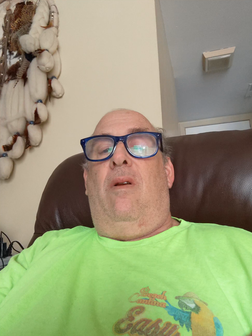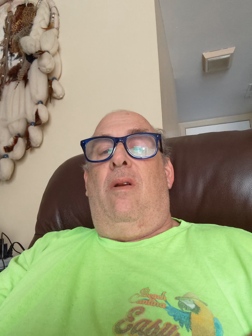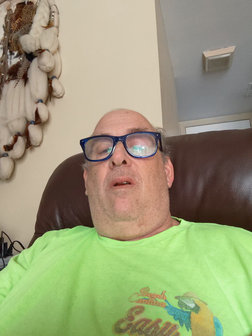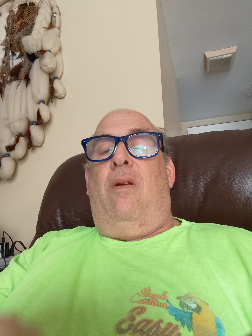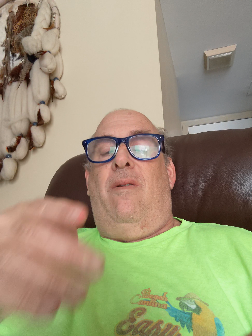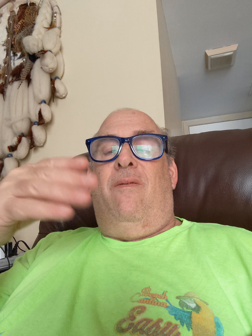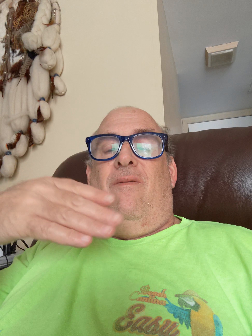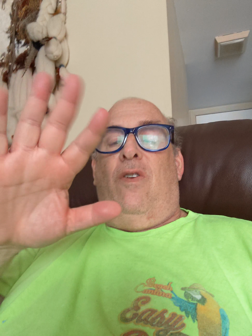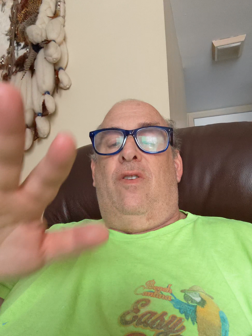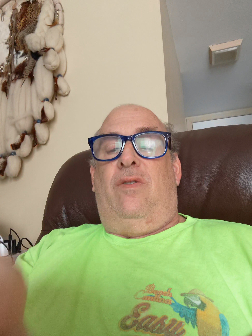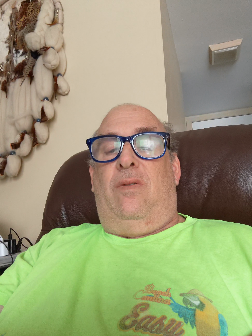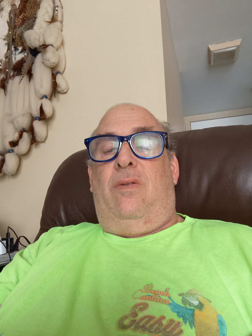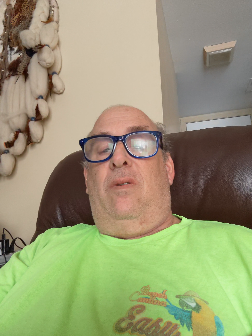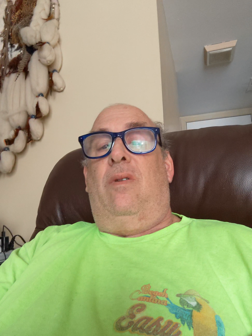finish